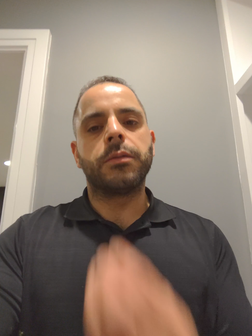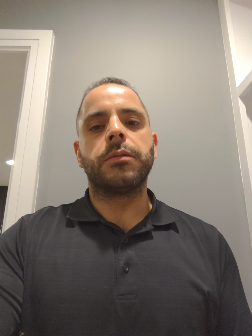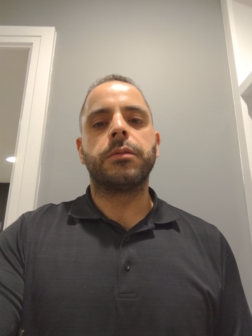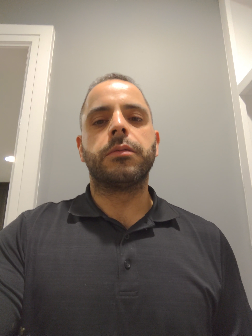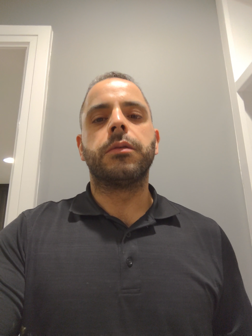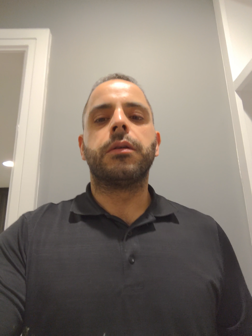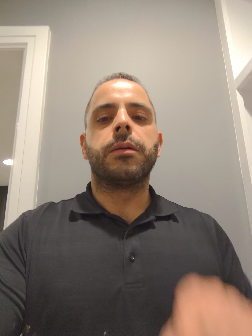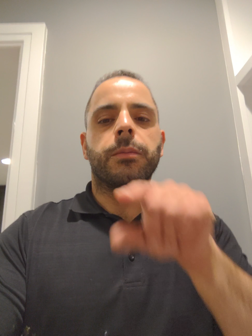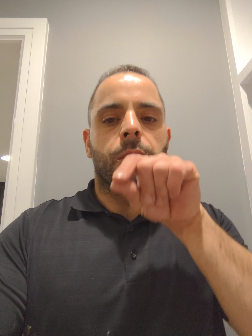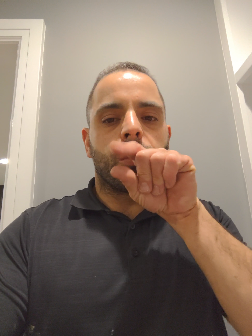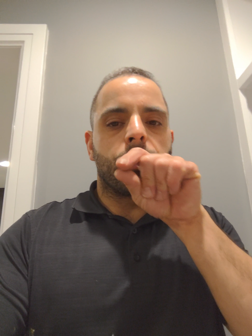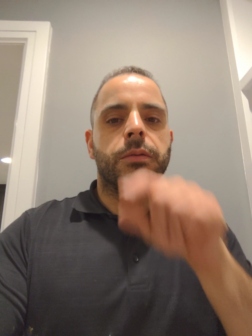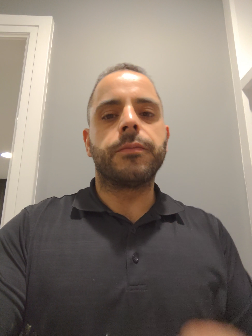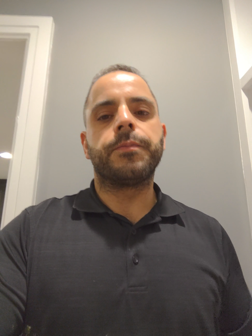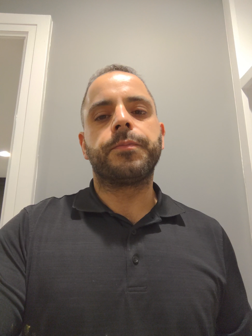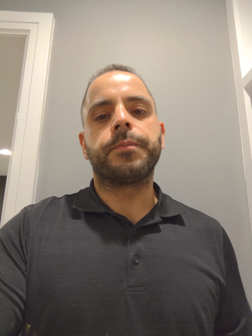bird